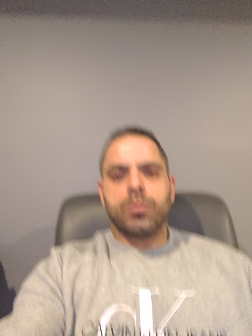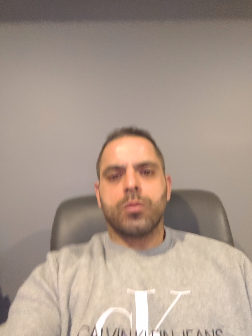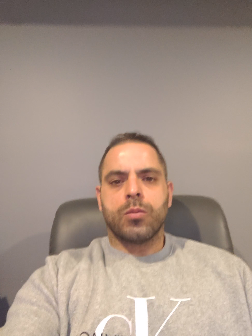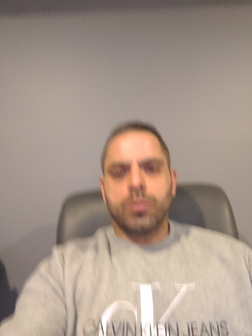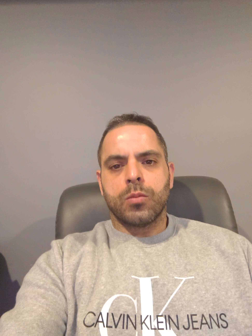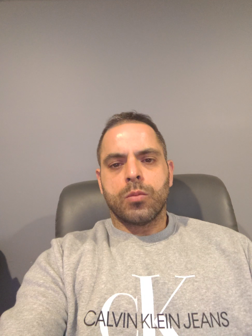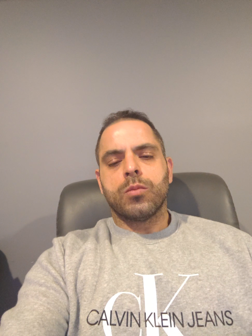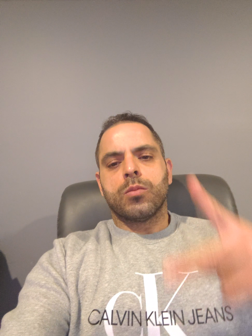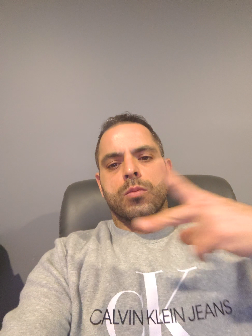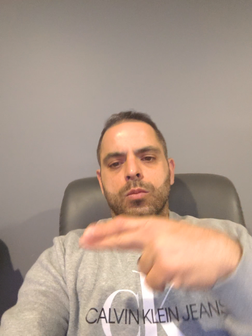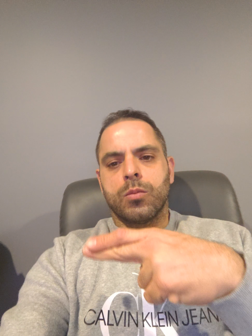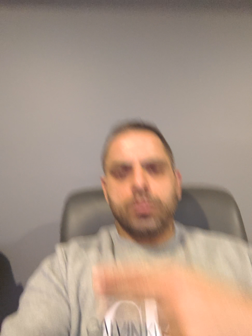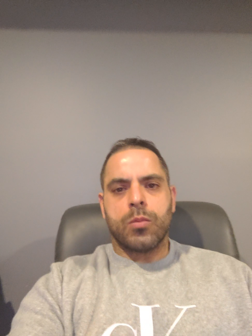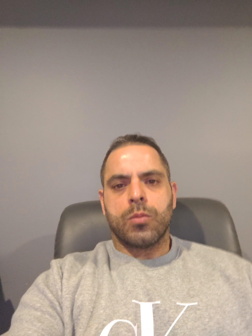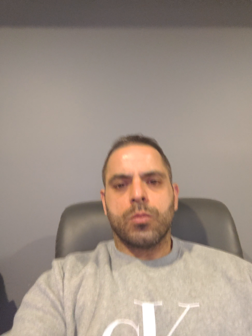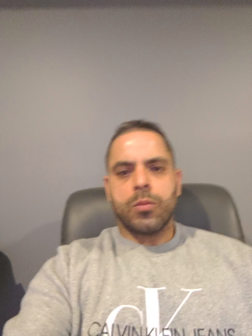cut